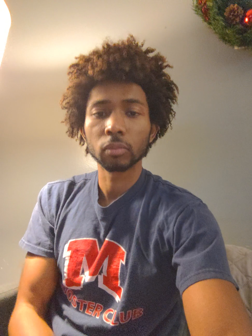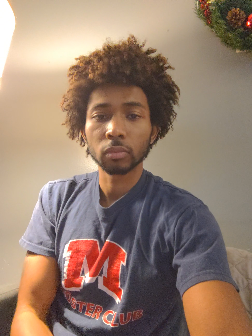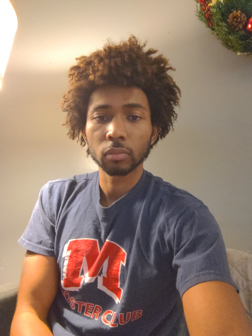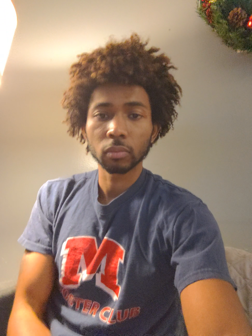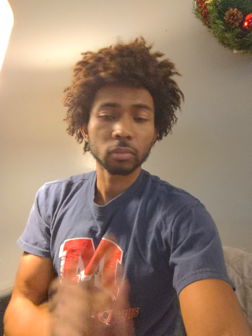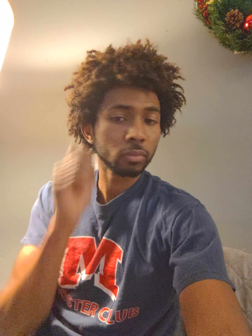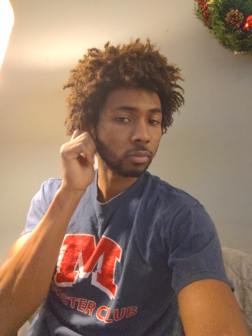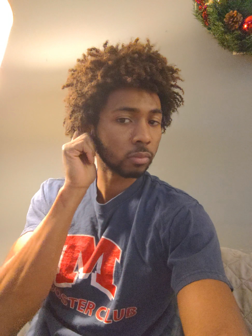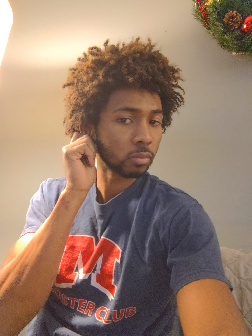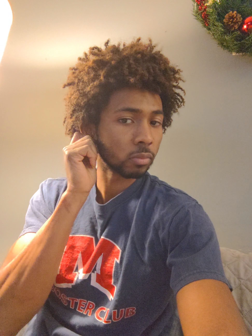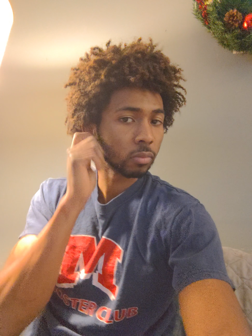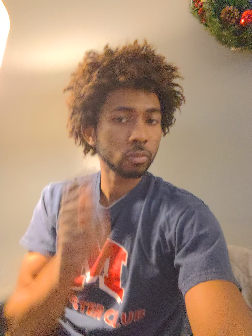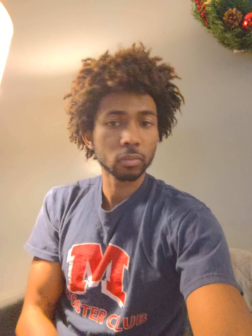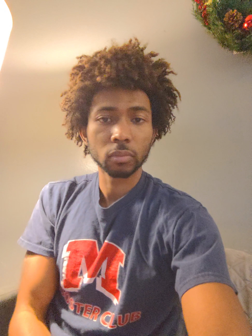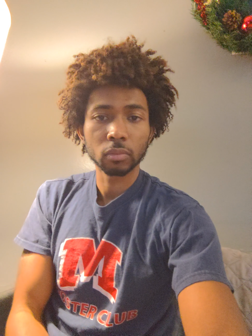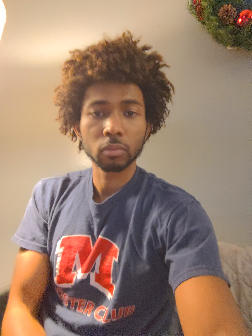ear